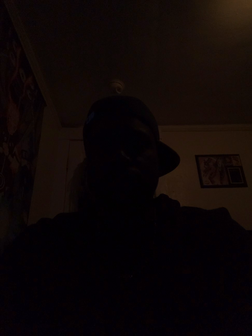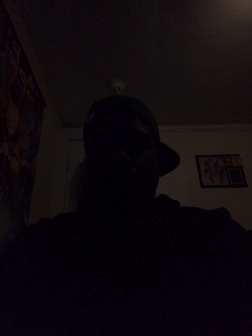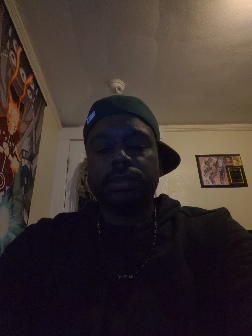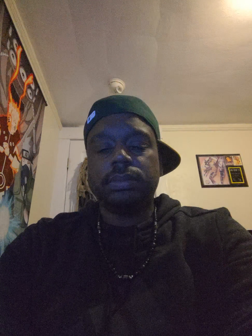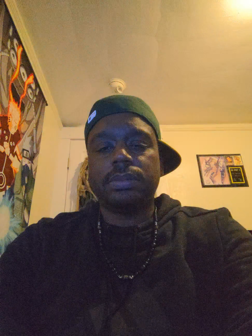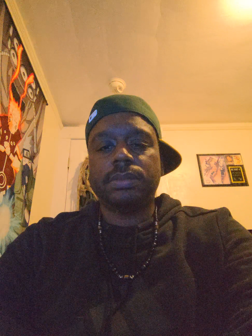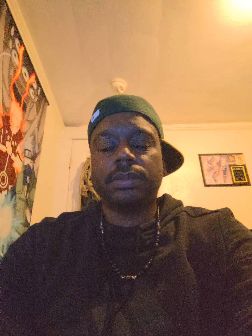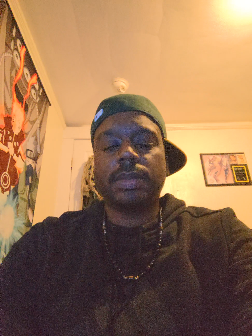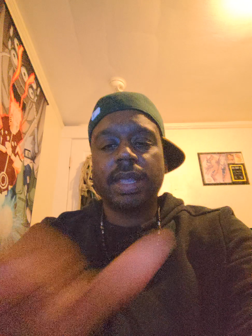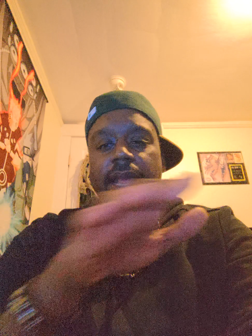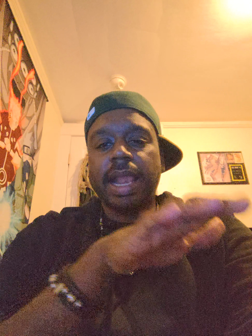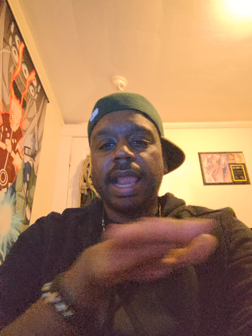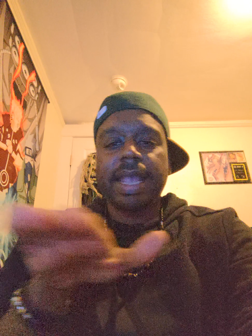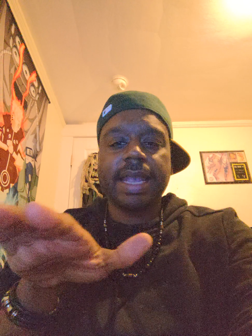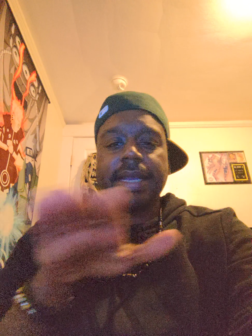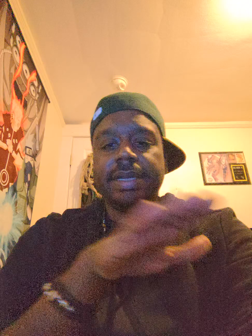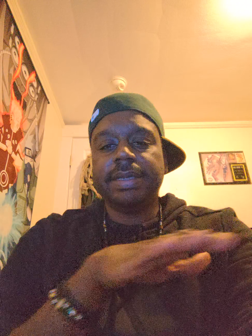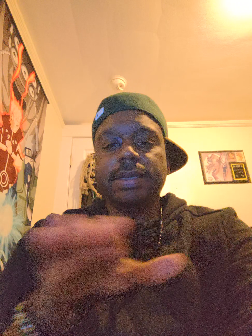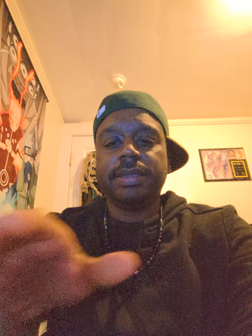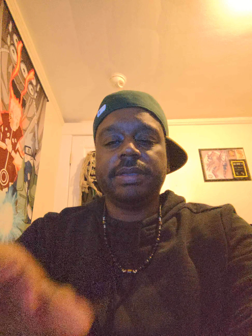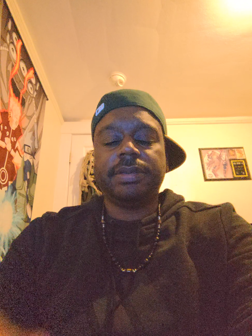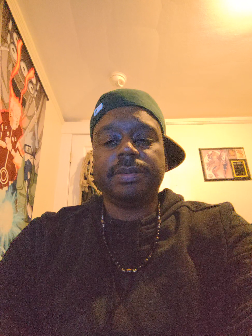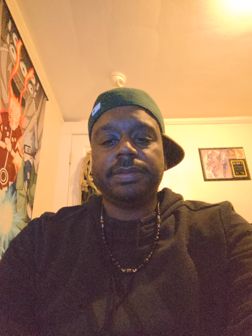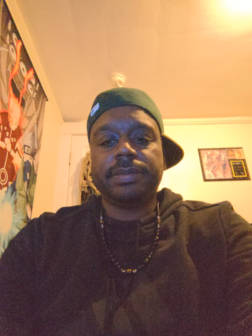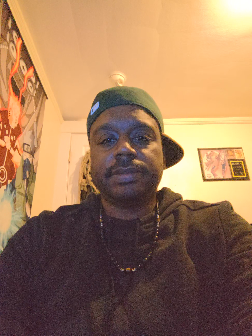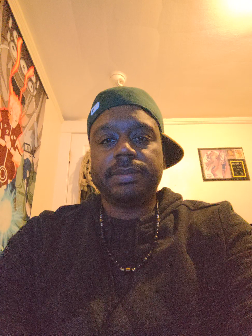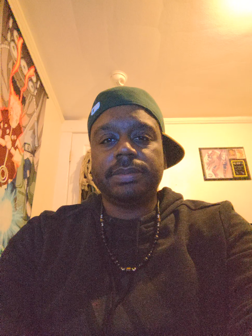clean